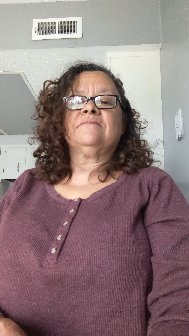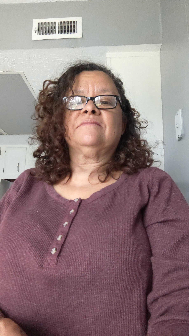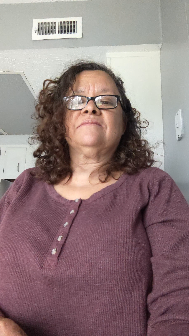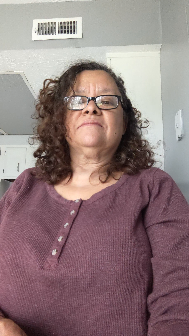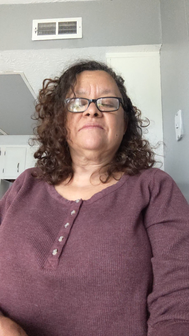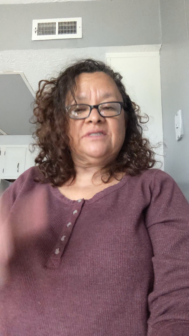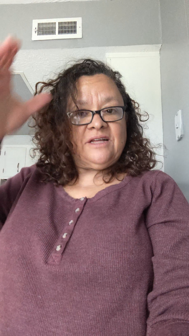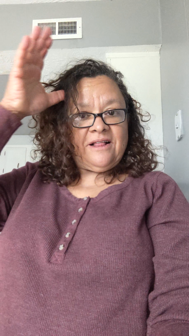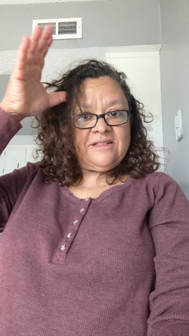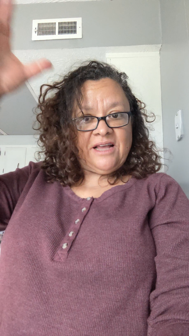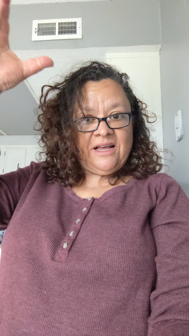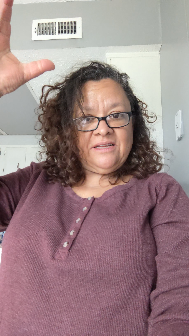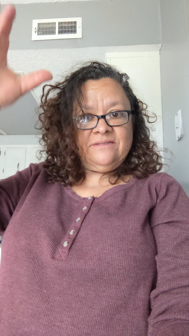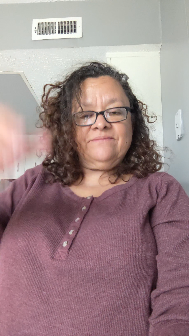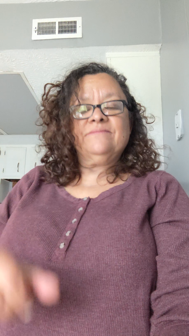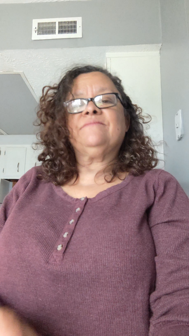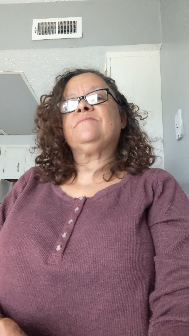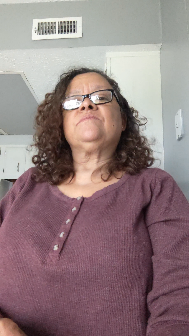deer